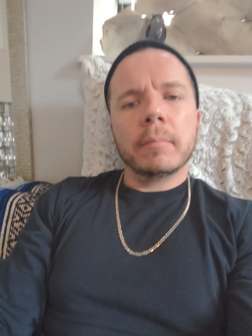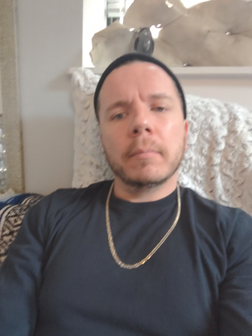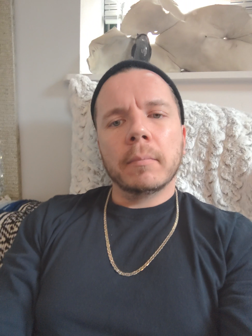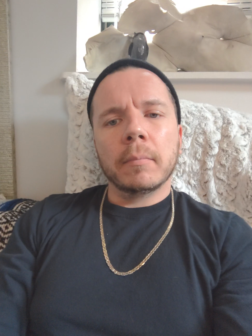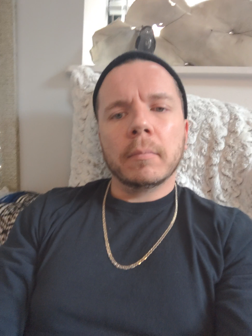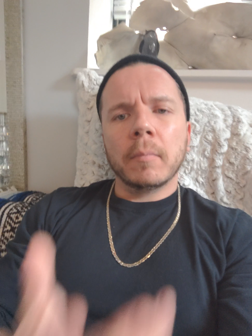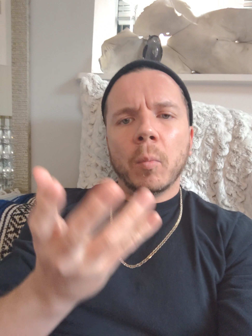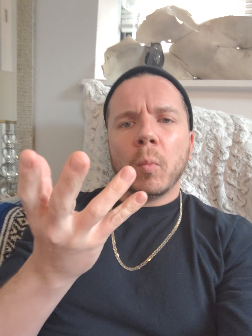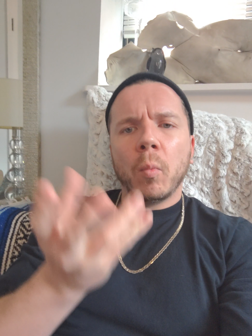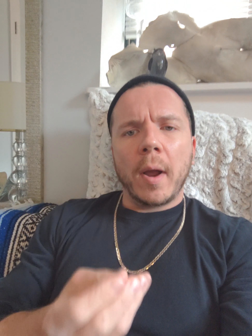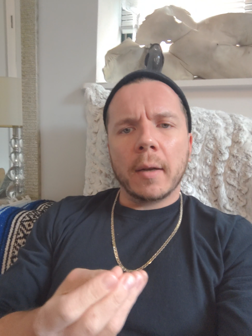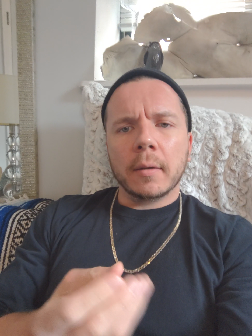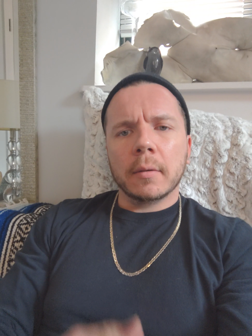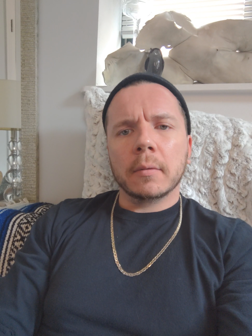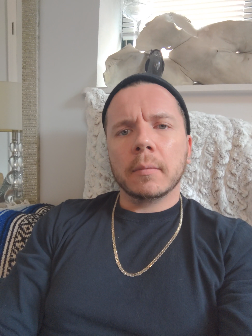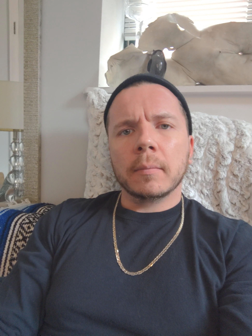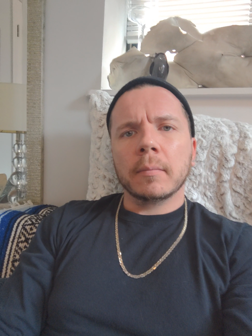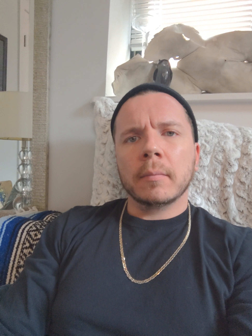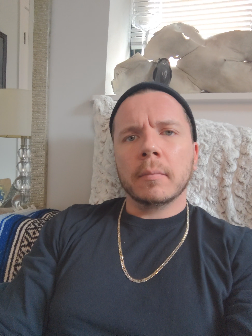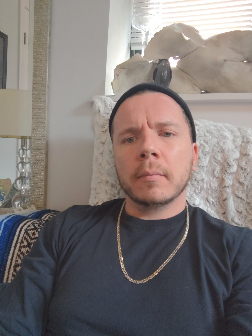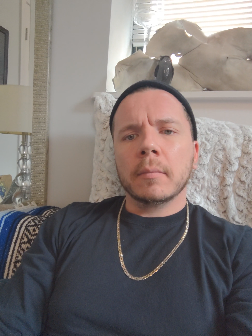wet